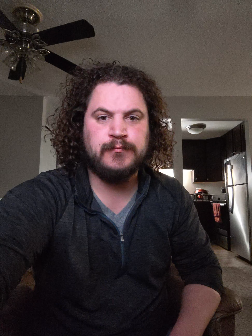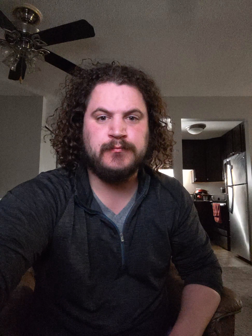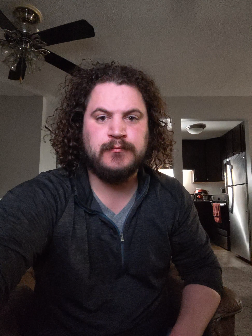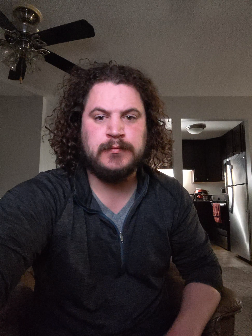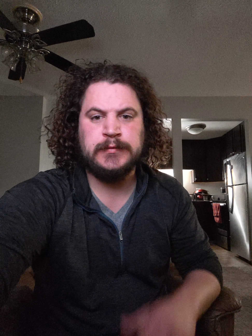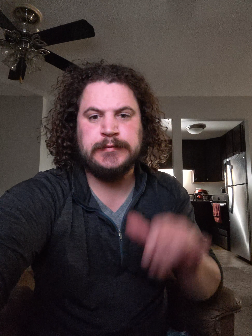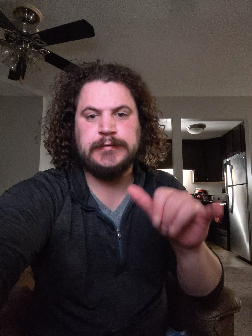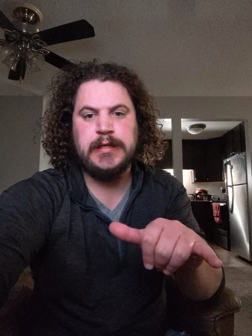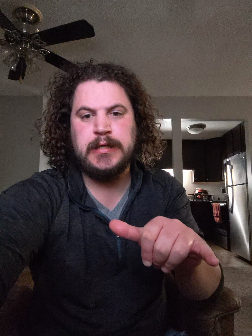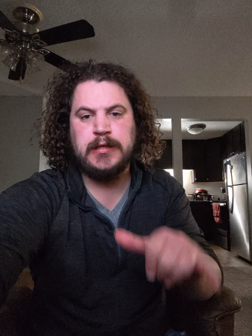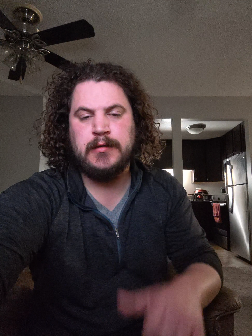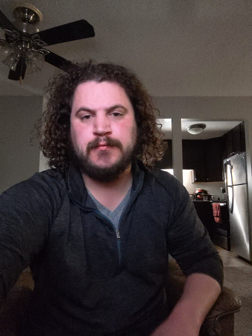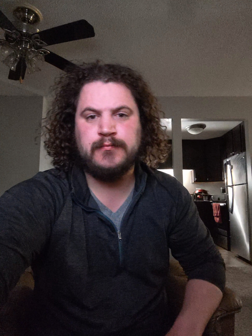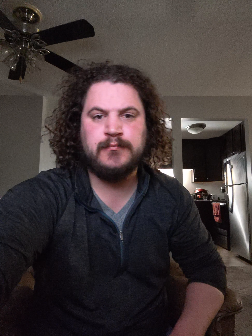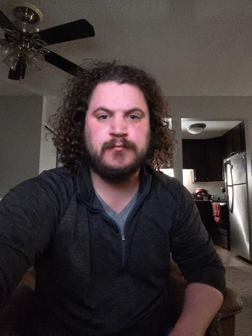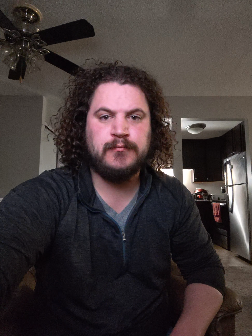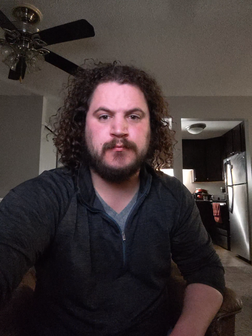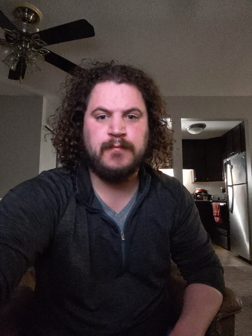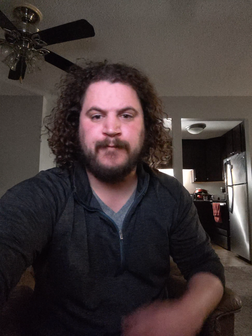stay